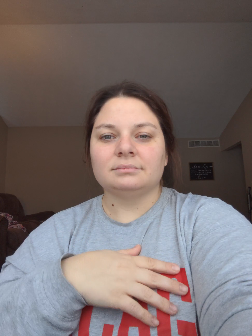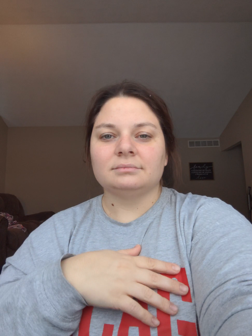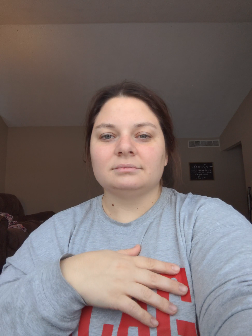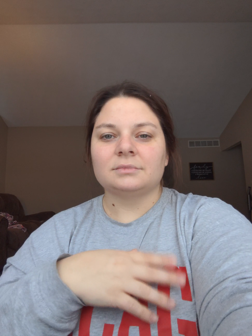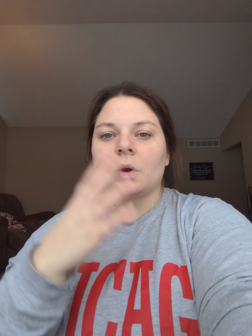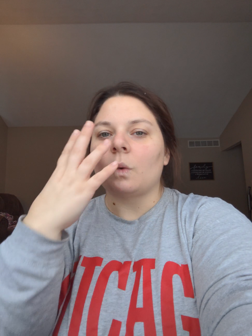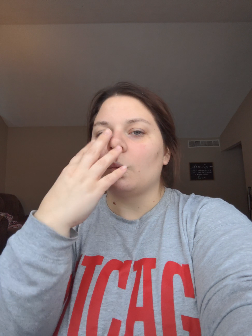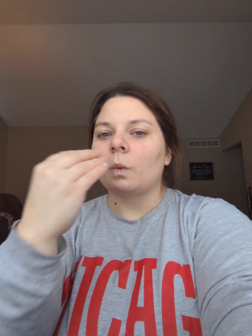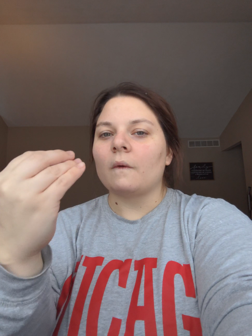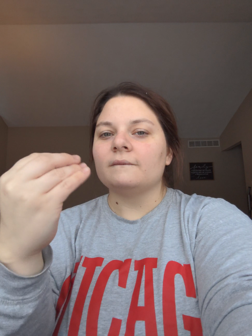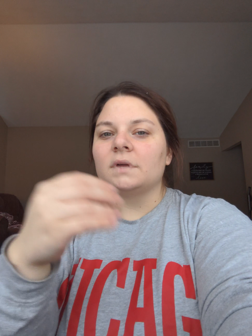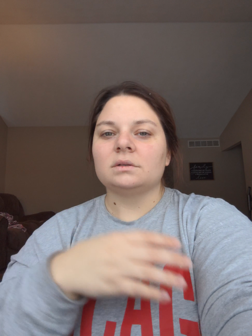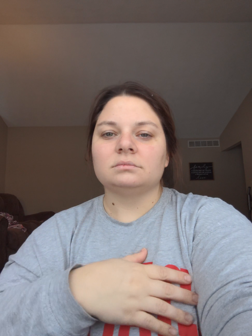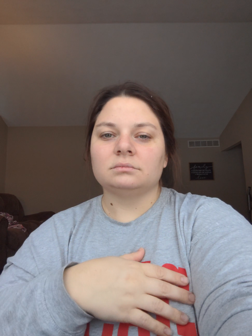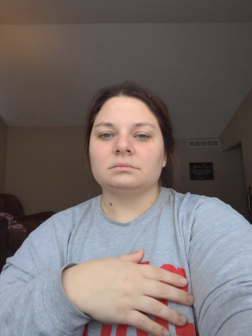wolf